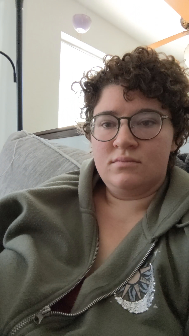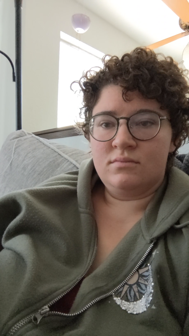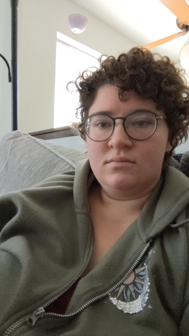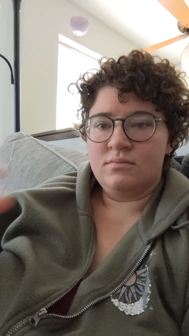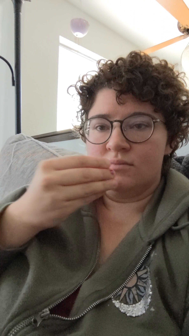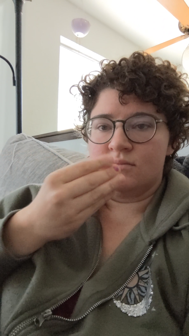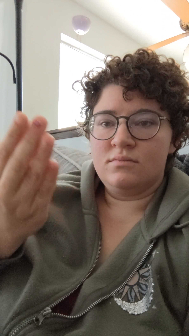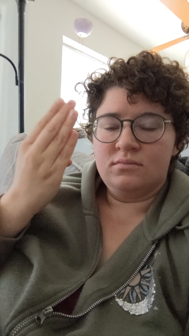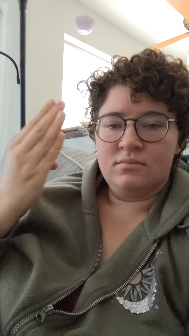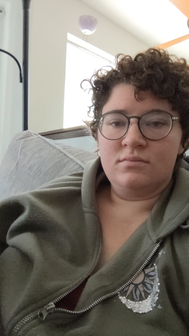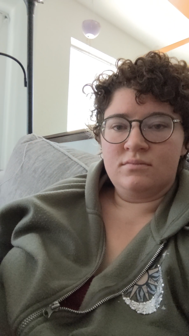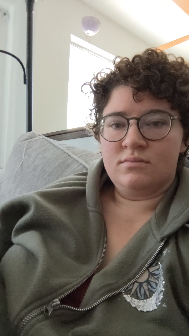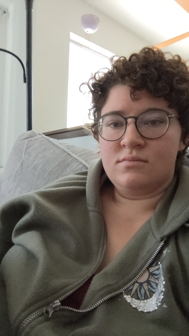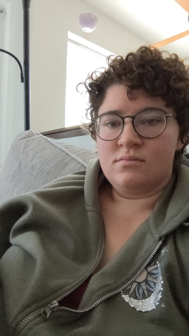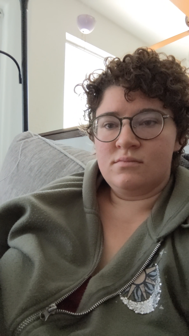breakfast